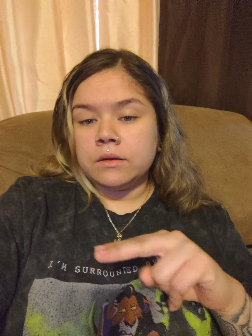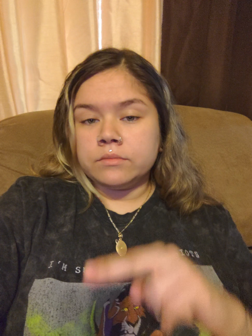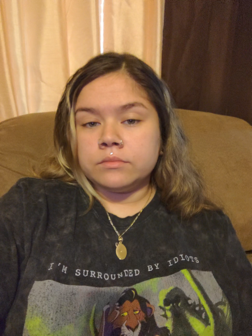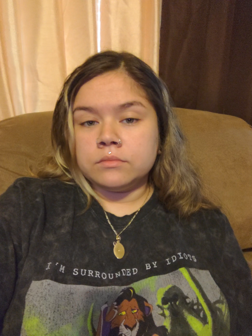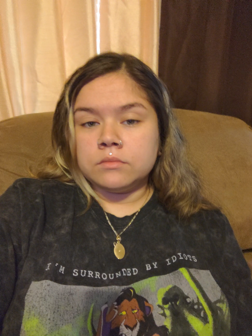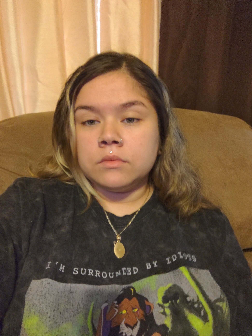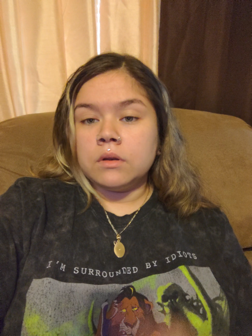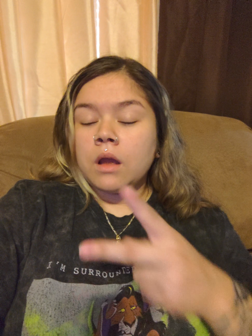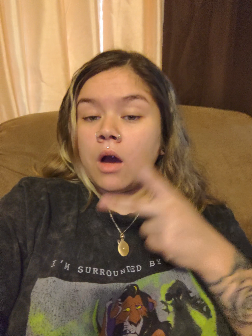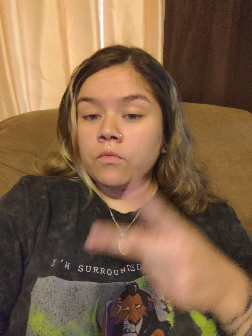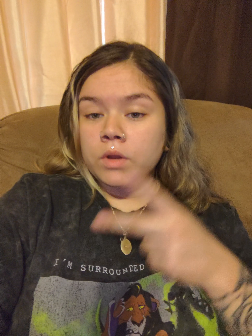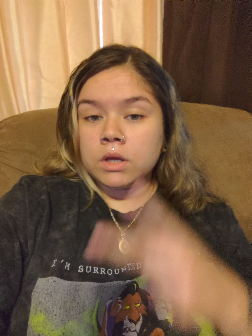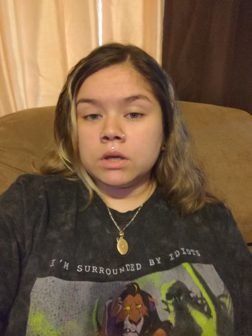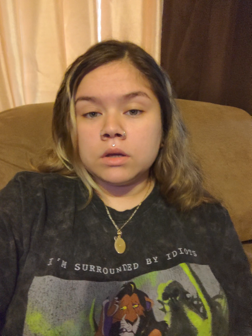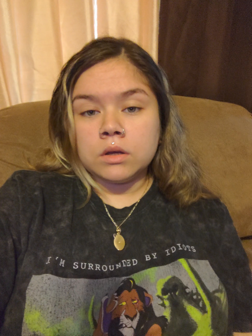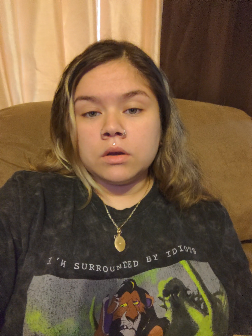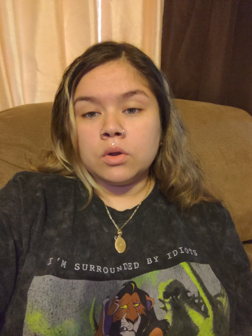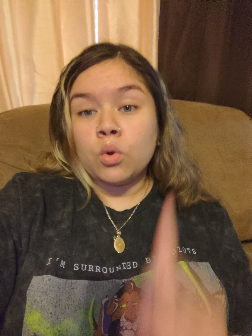careful